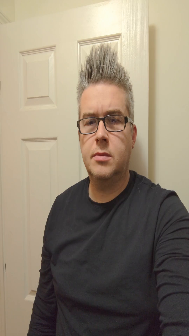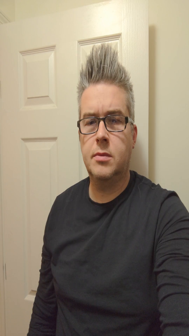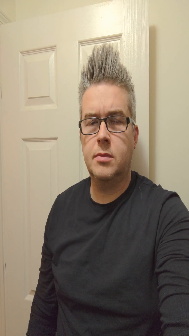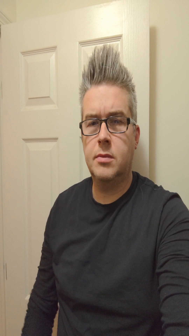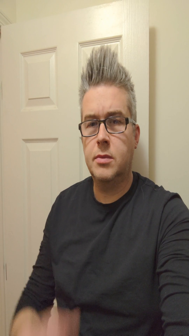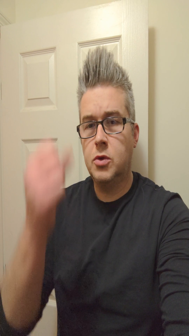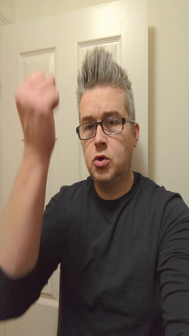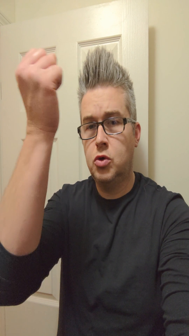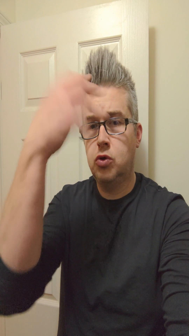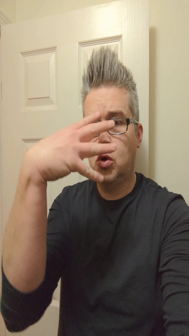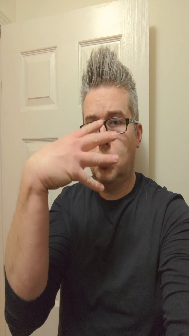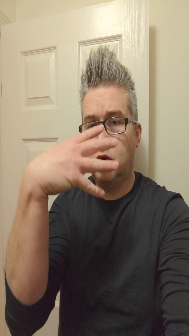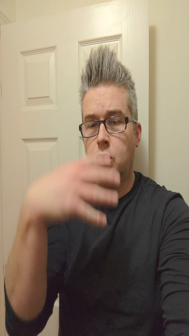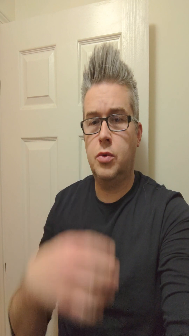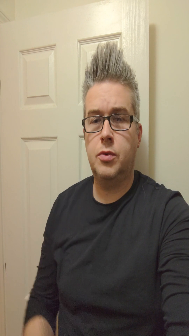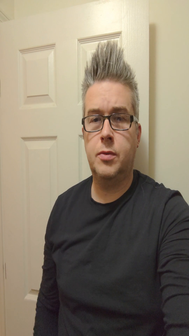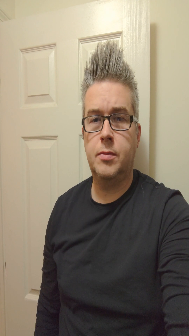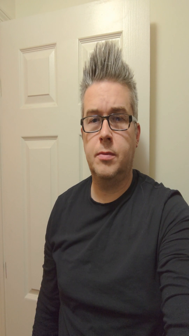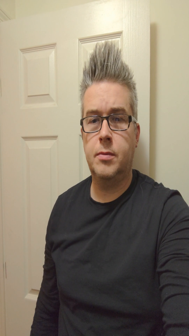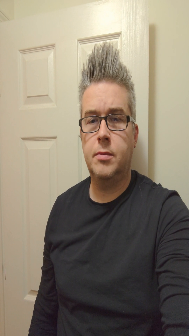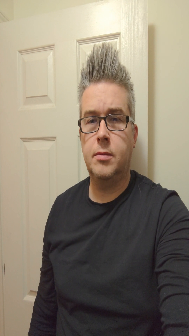shower